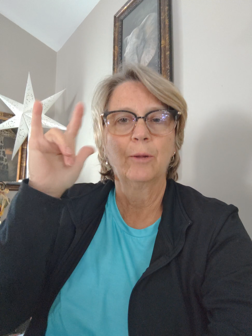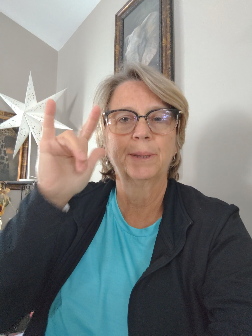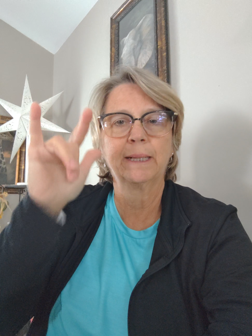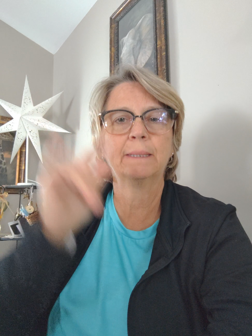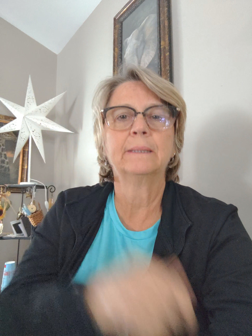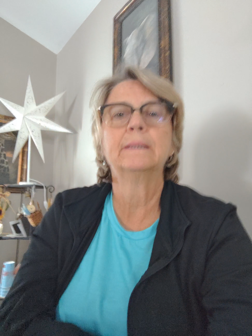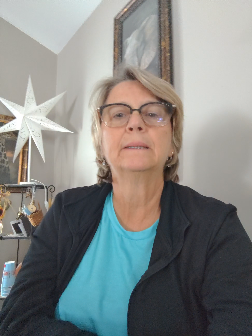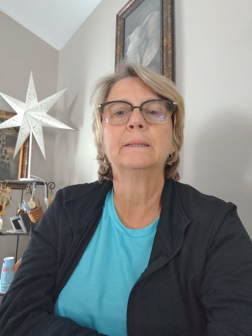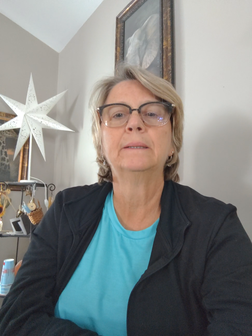airplane